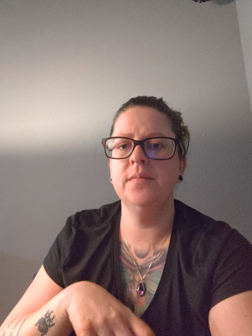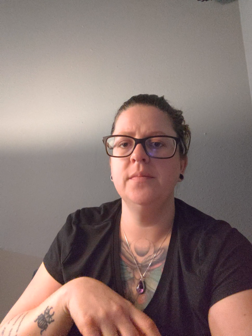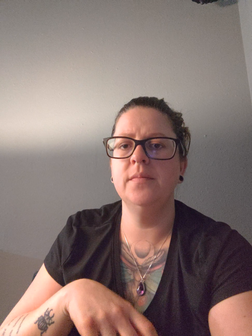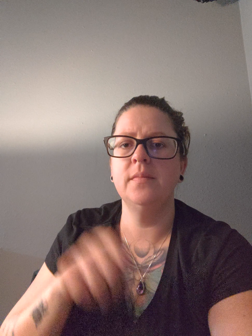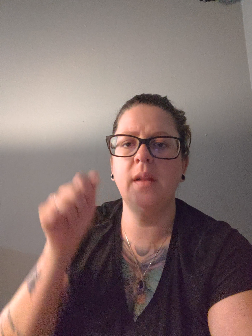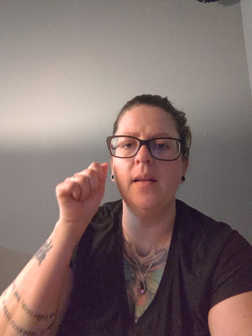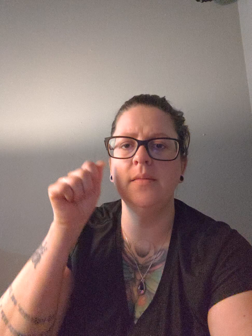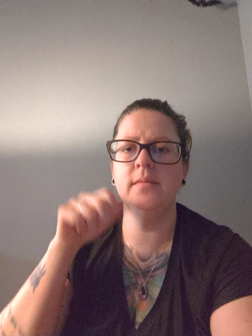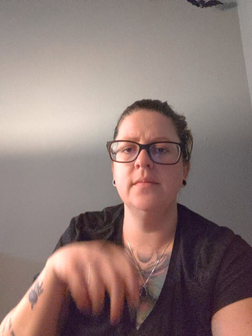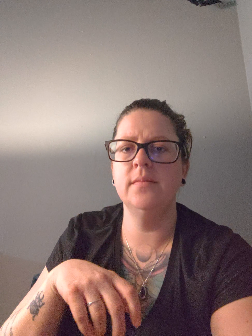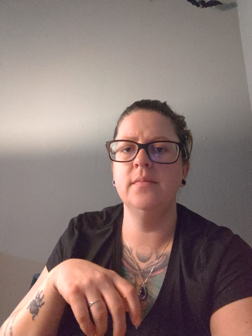aunt